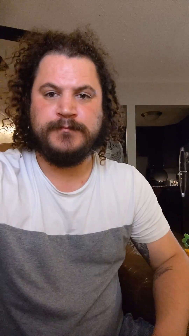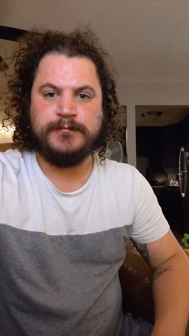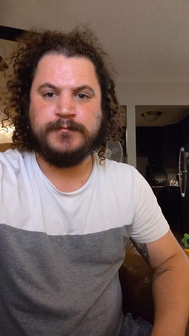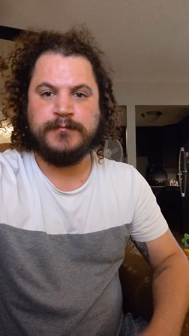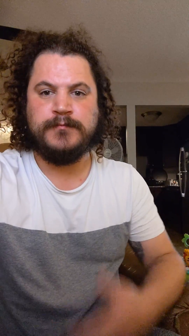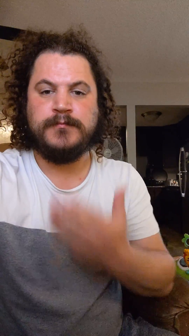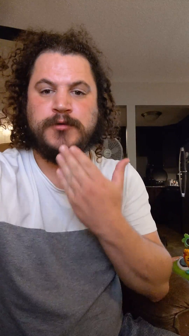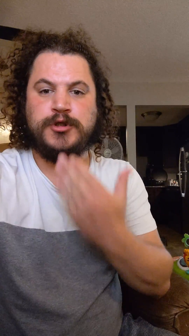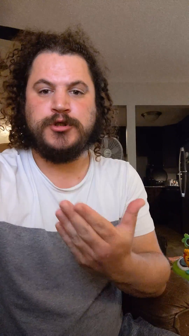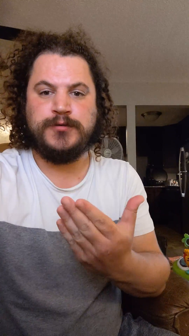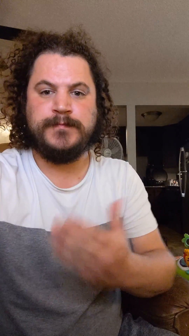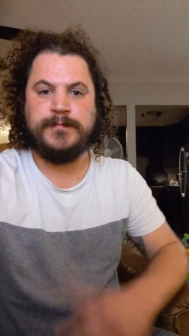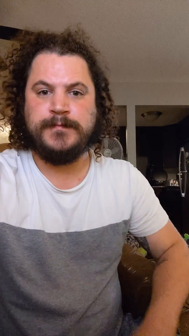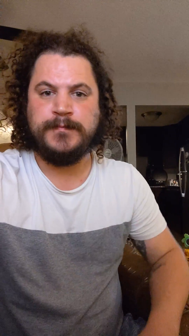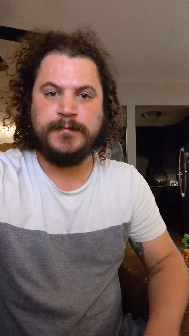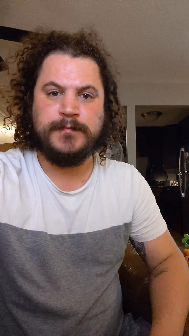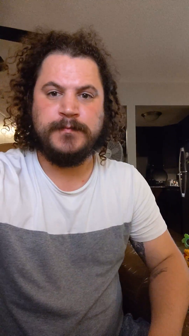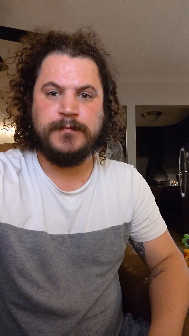good